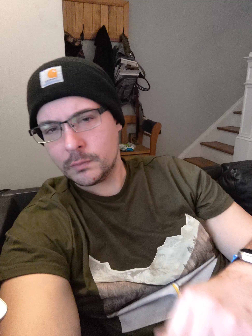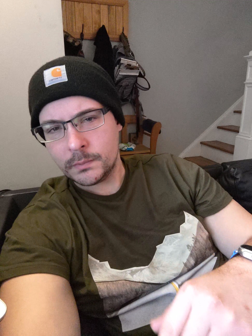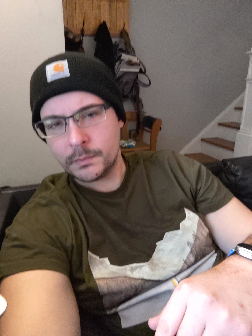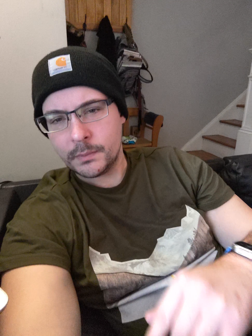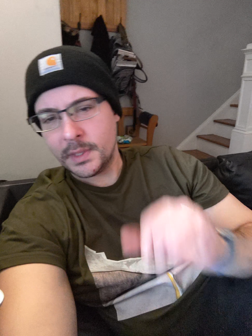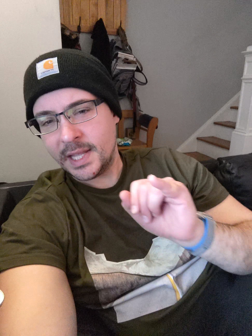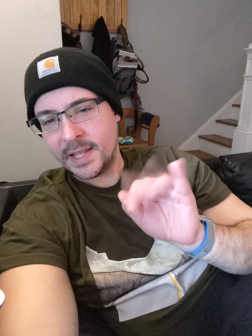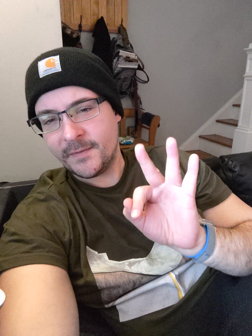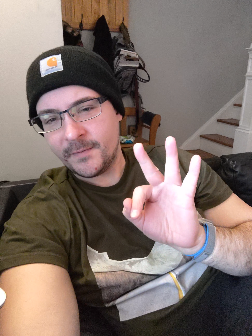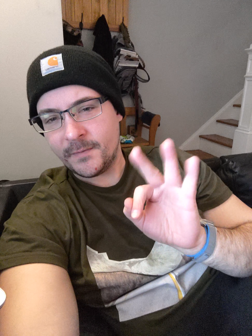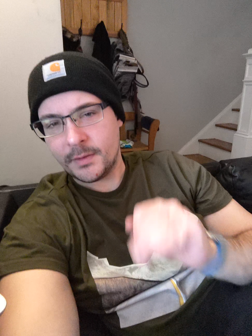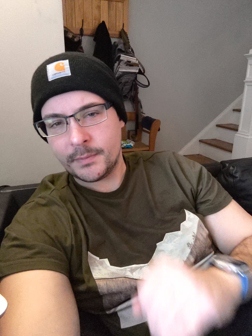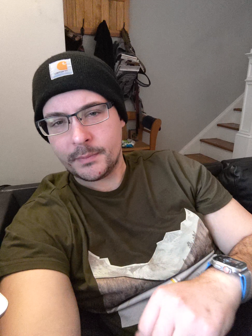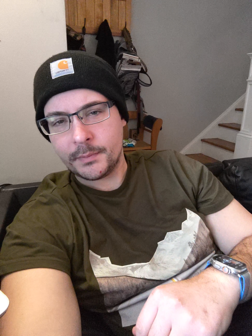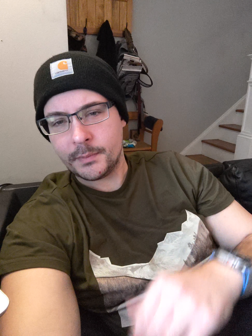if